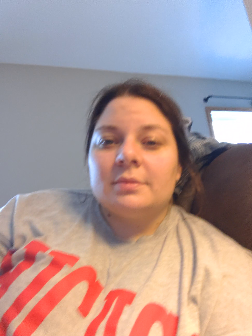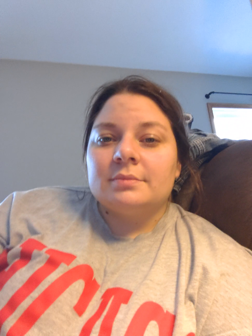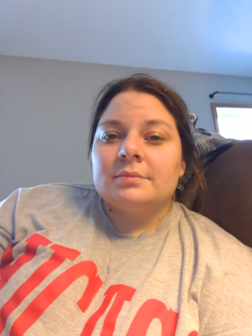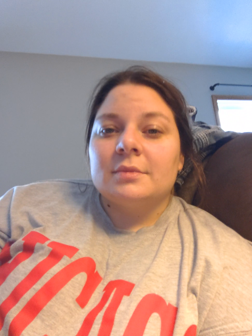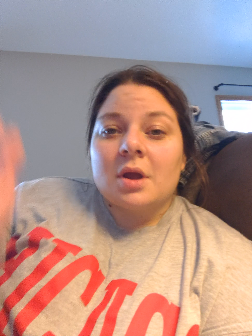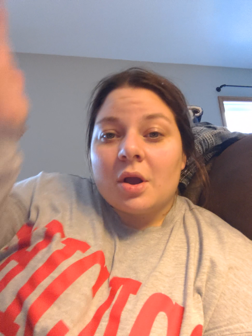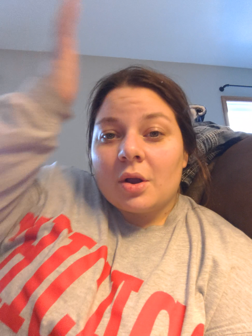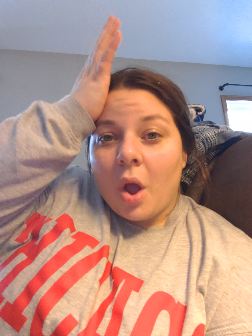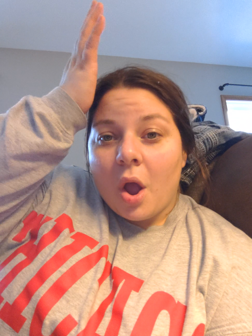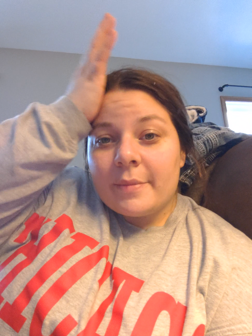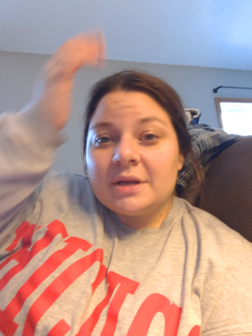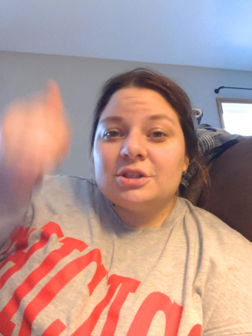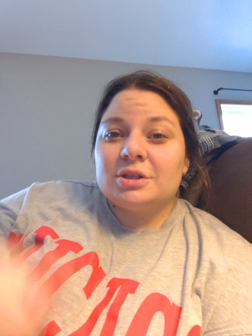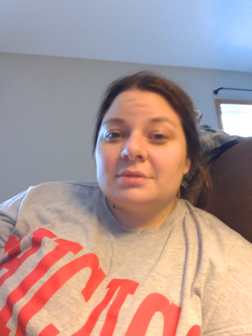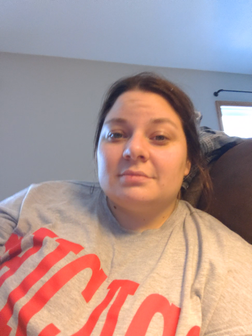garbage